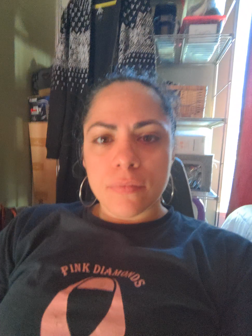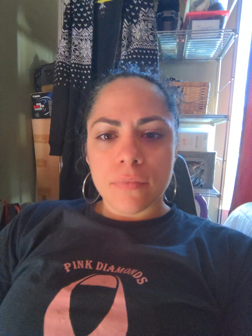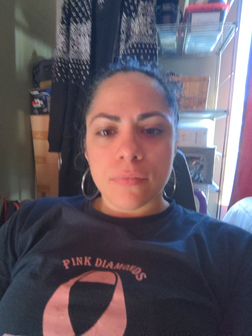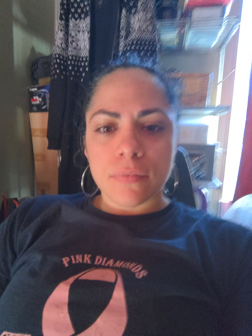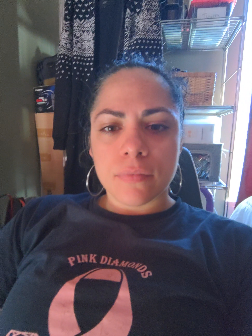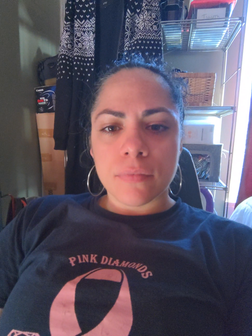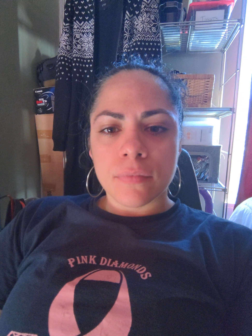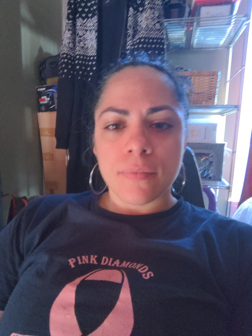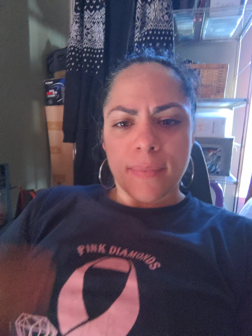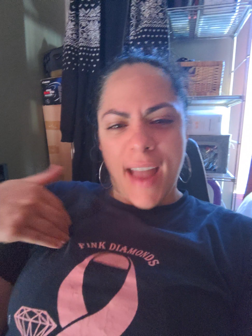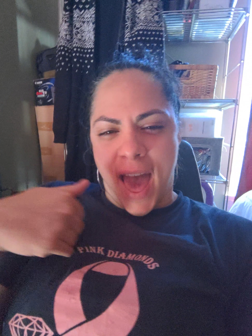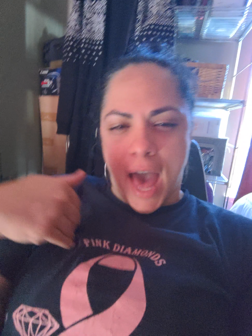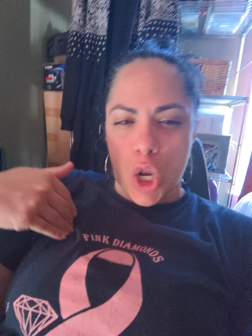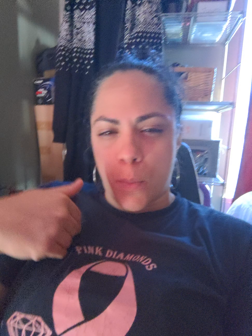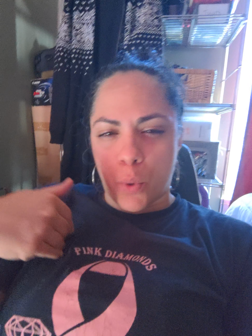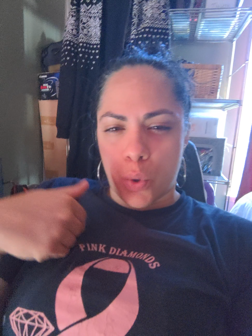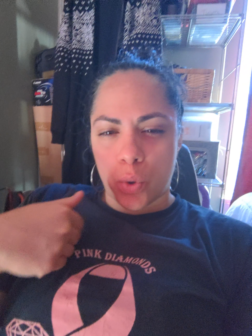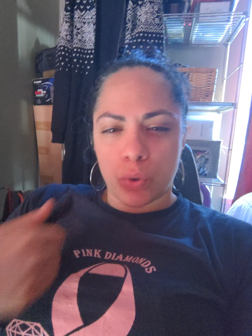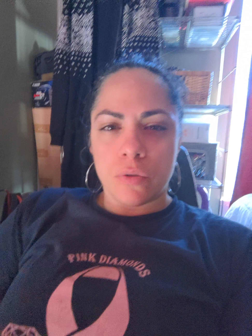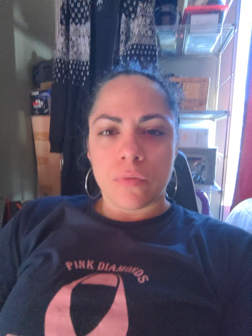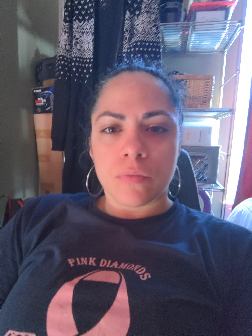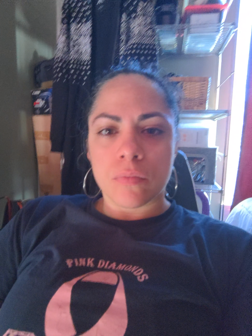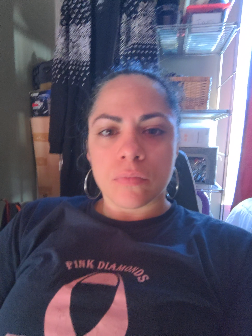animal